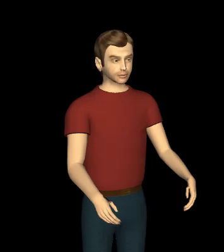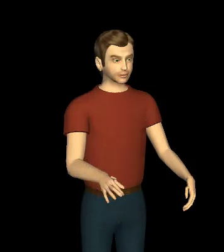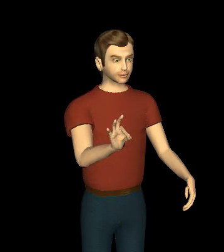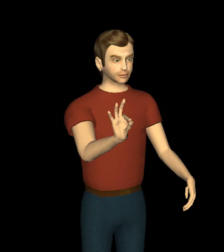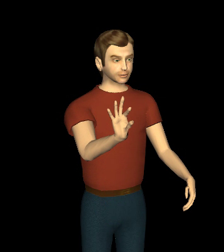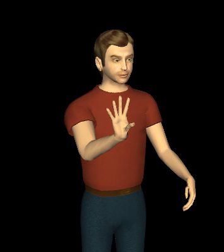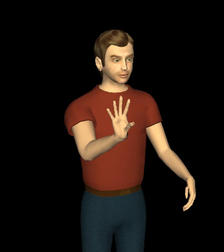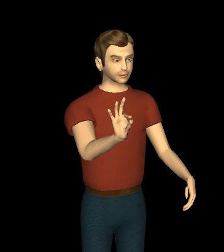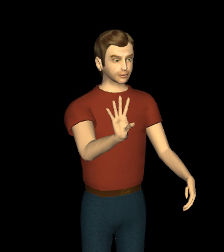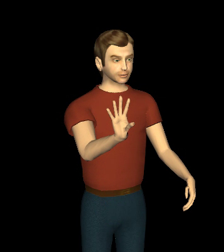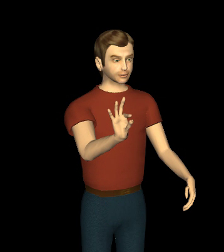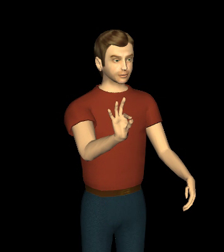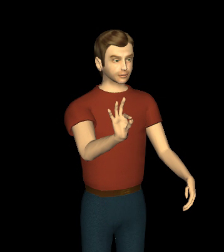50